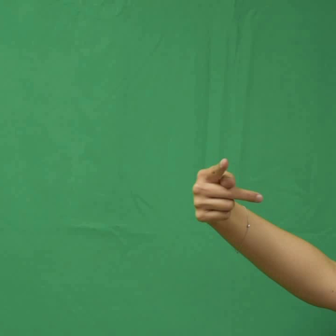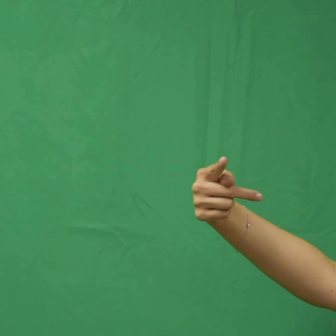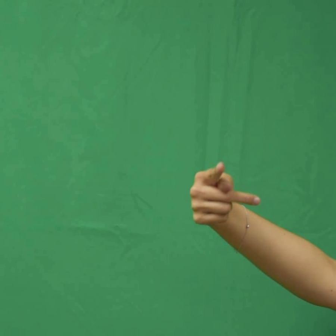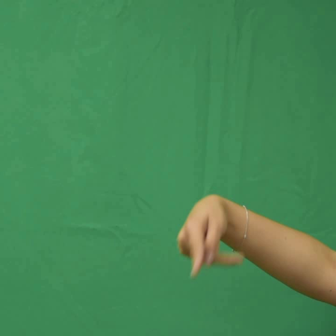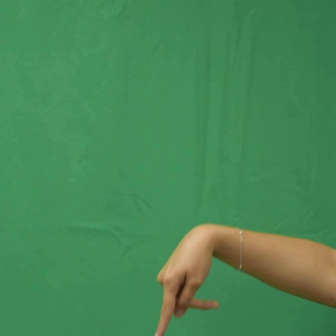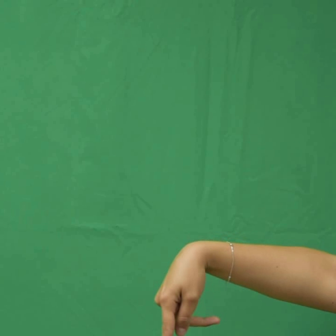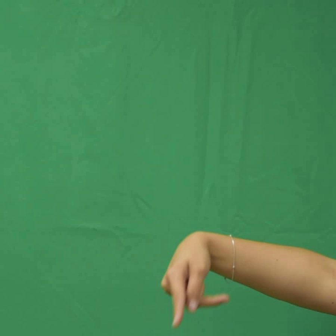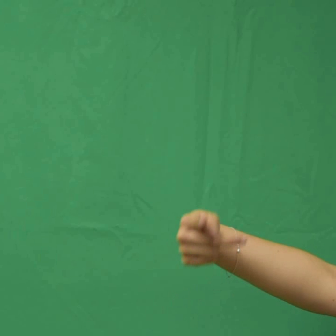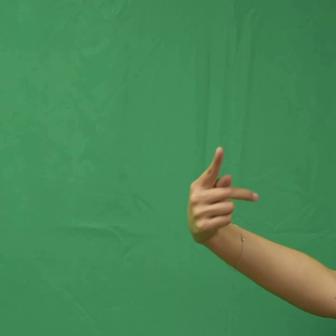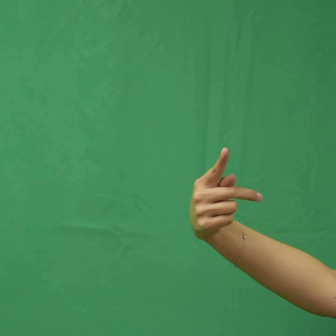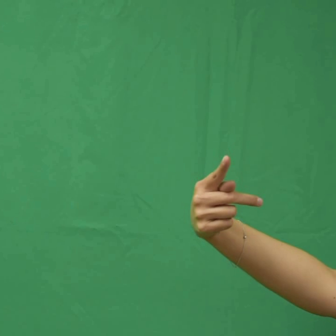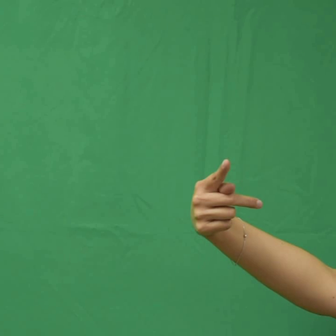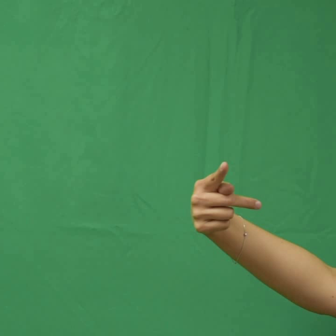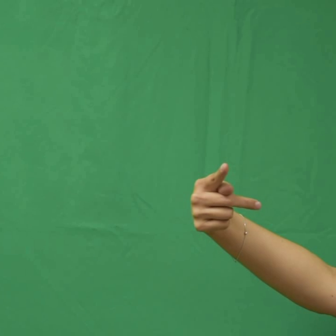K